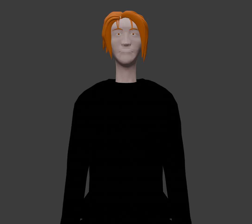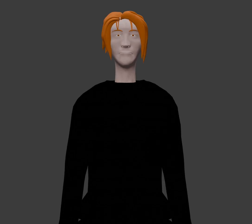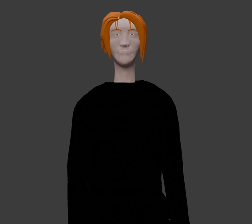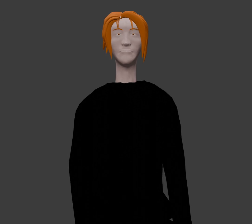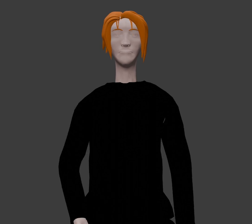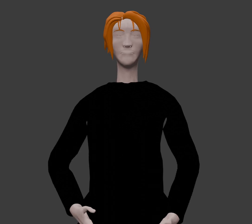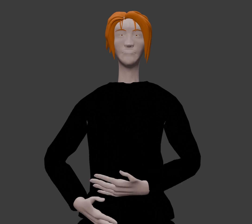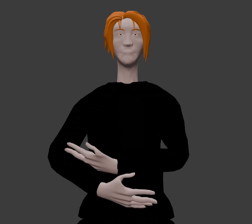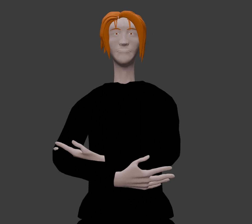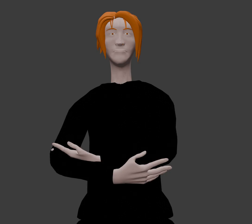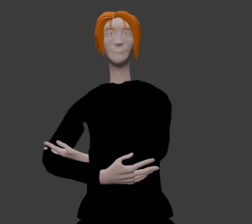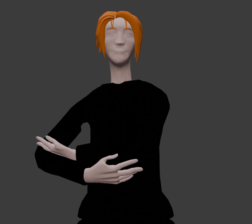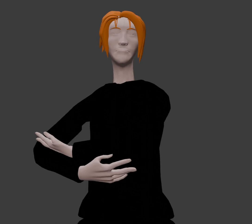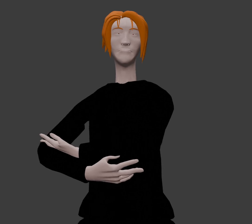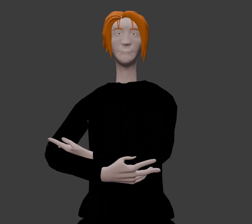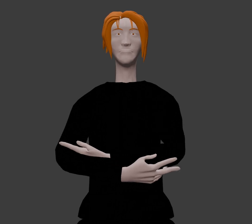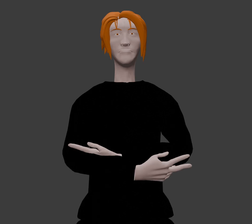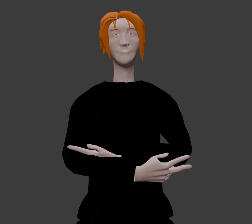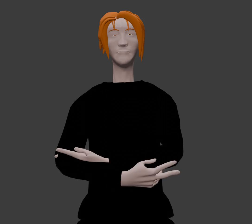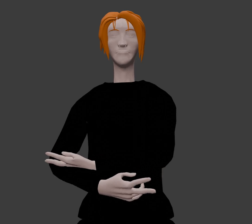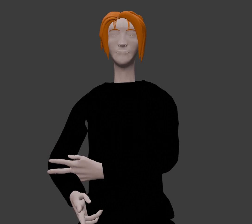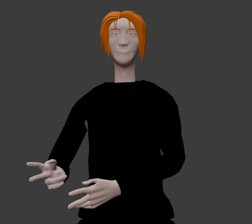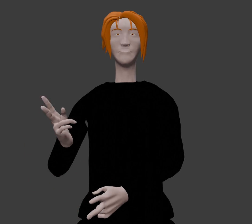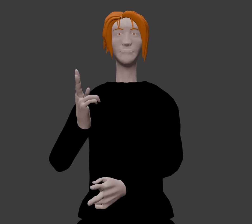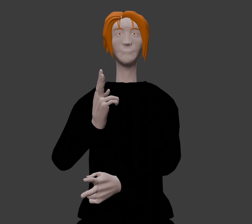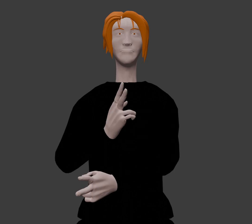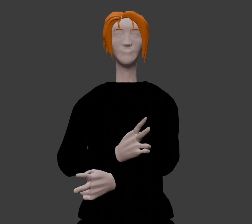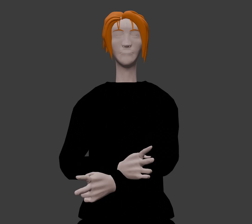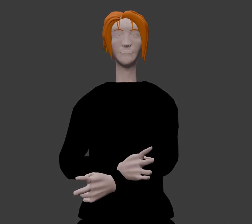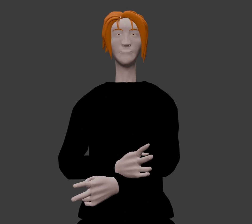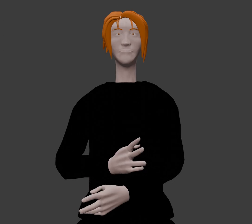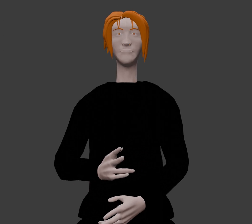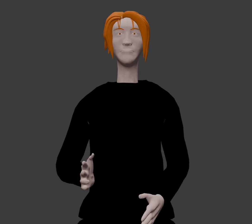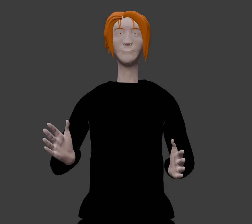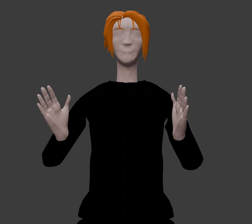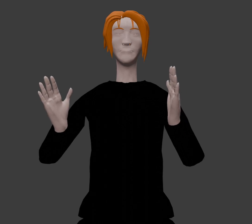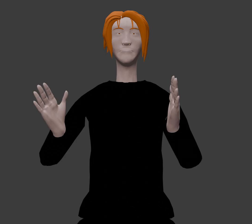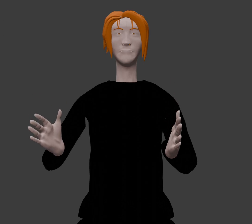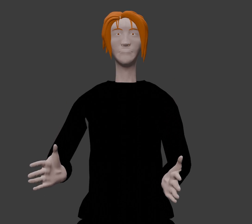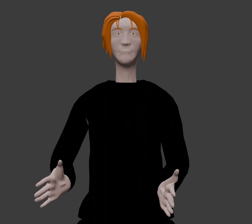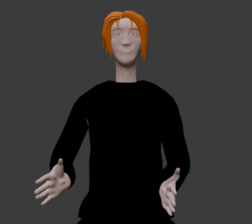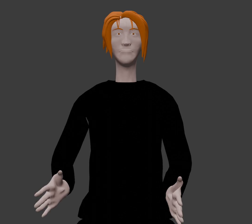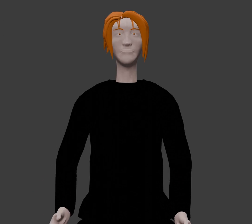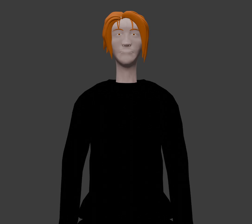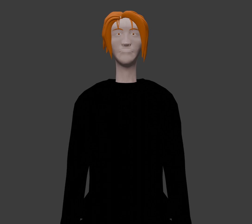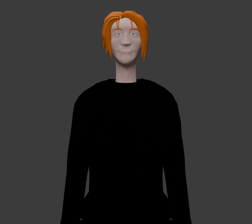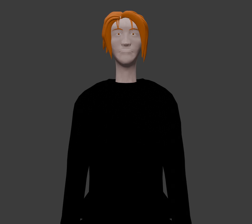Babysitter